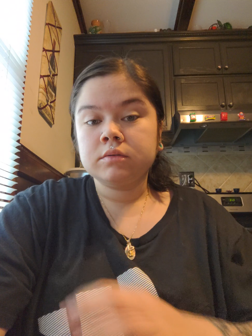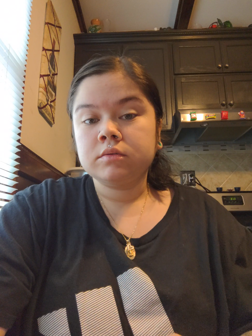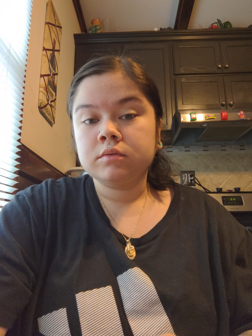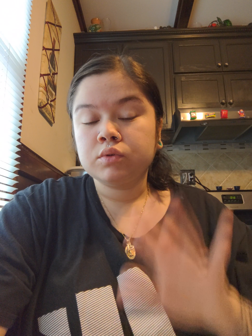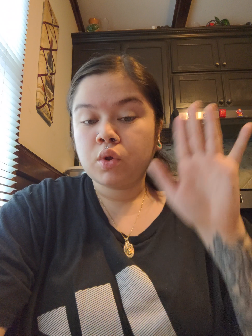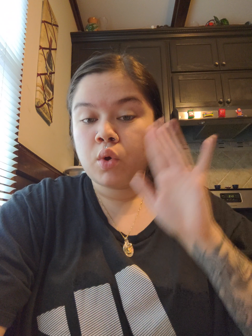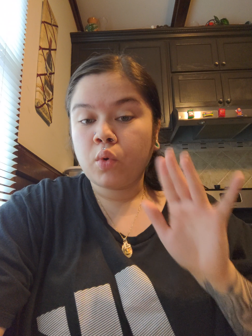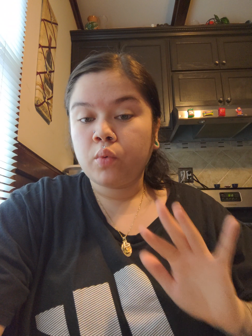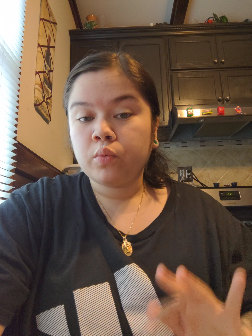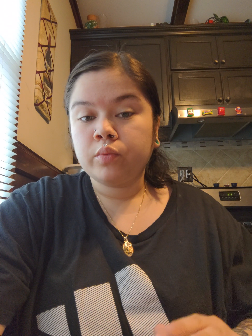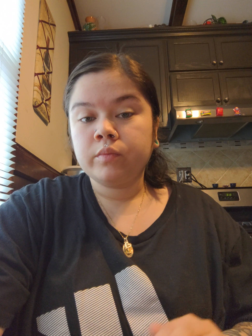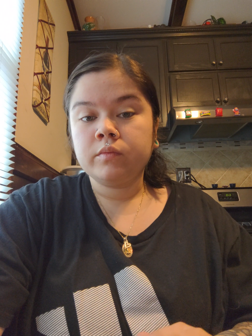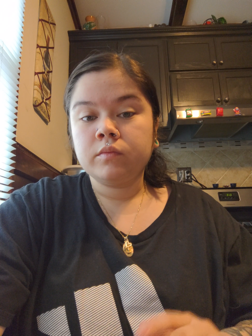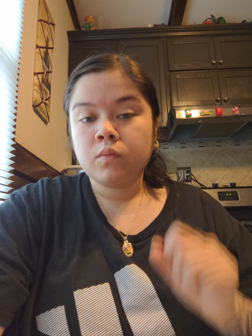snow